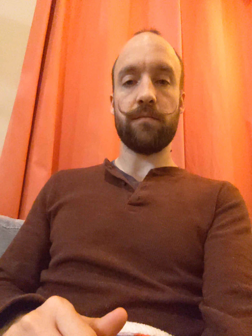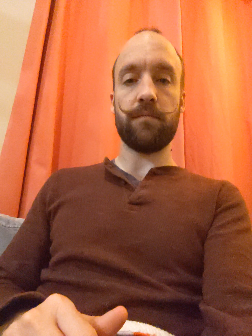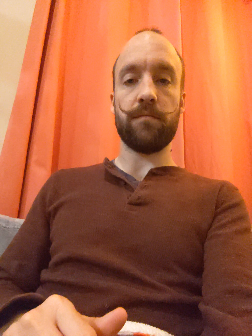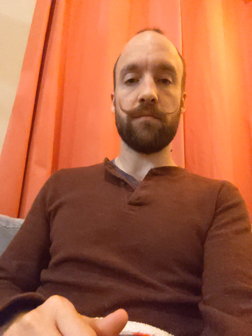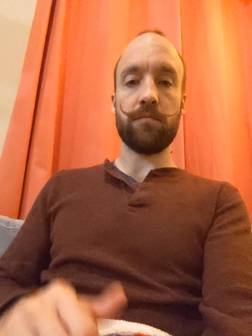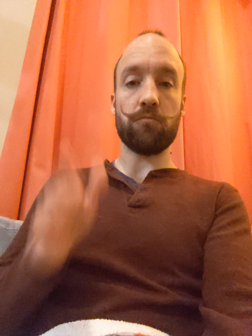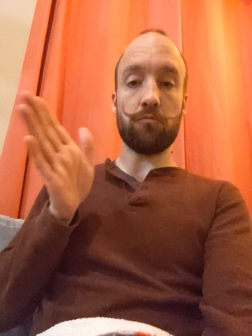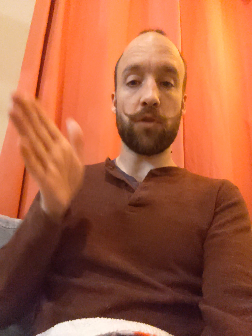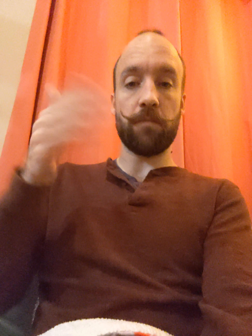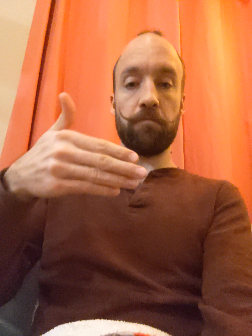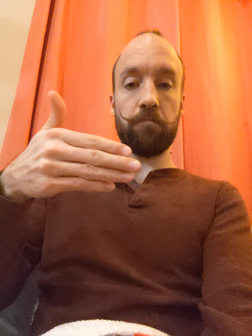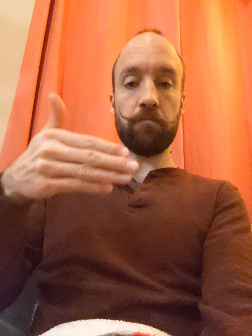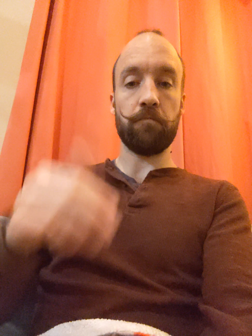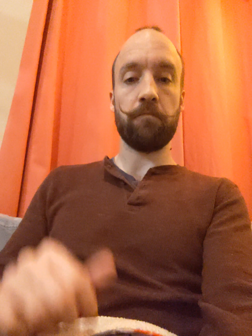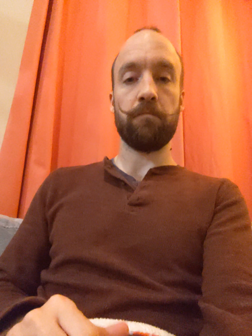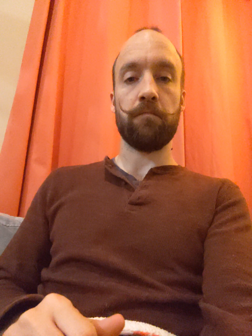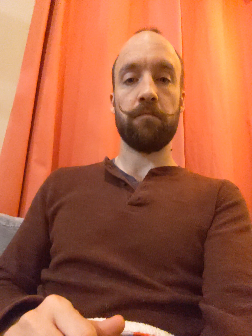room